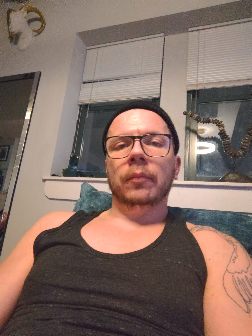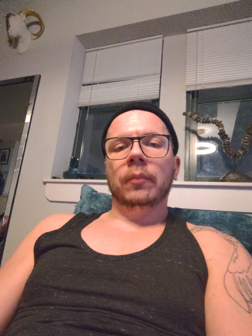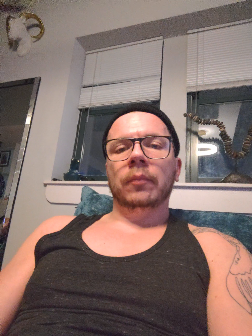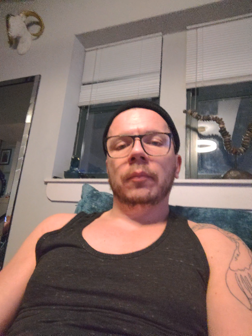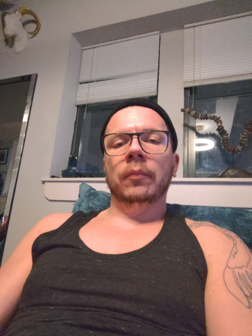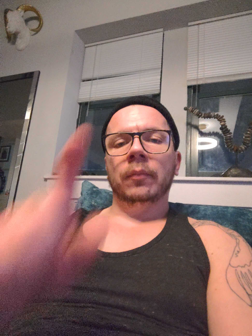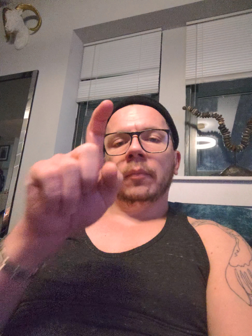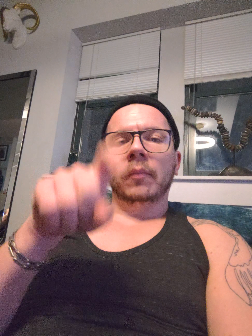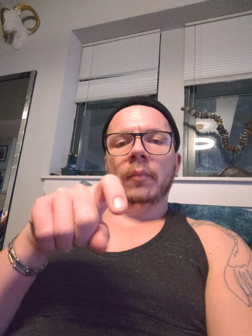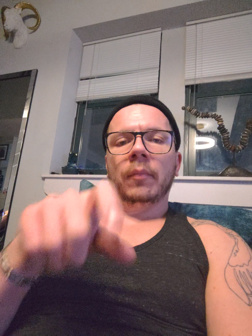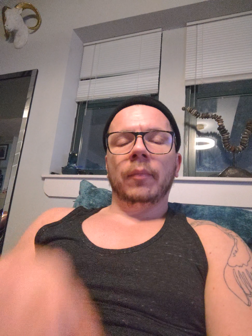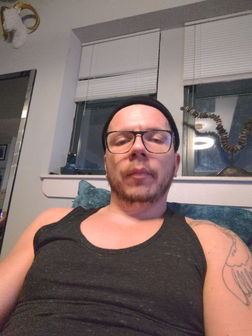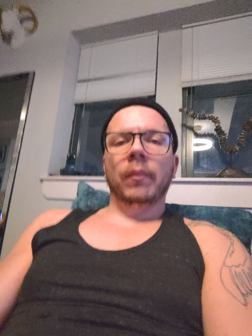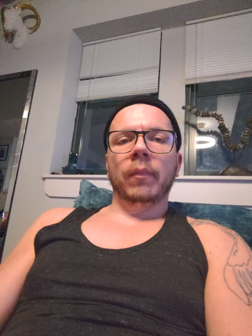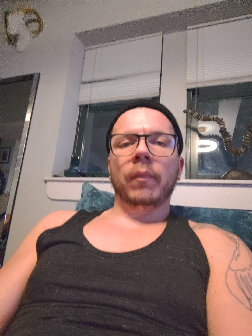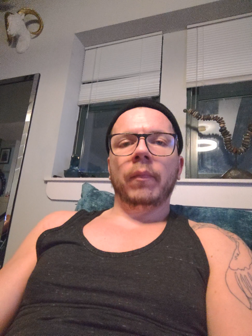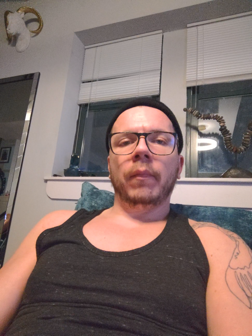have to